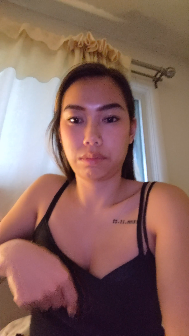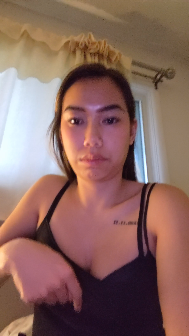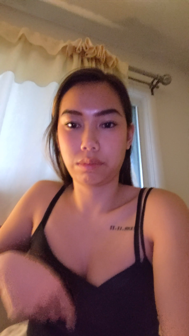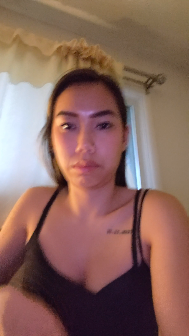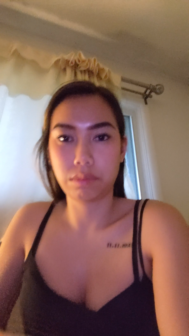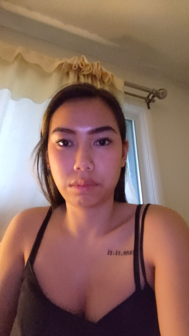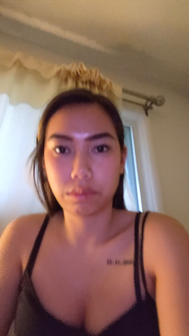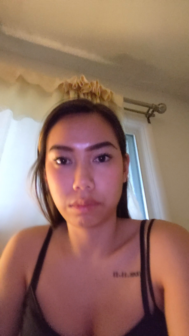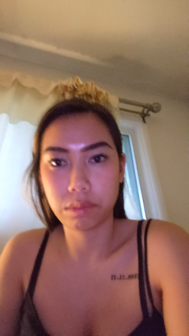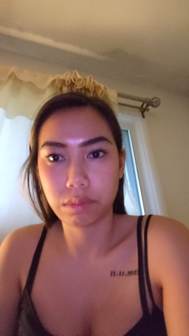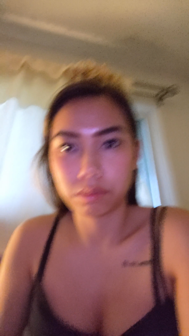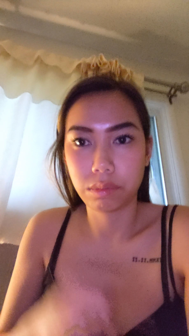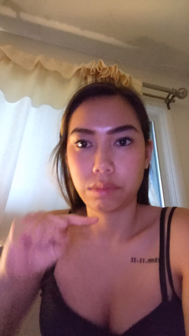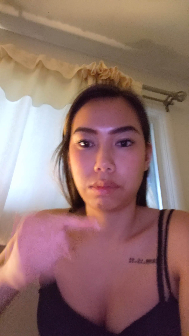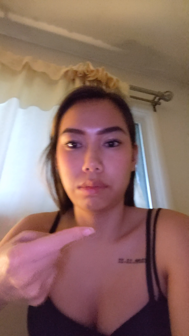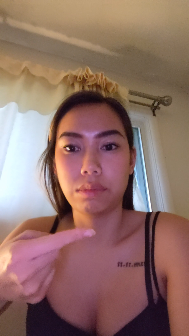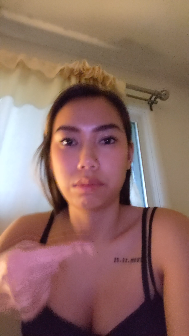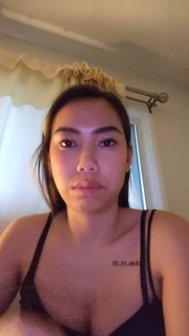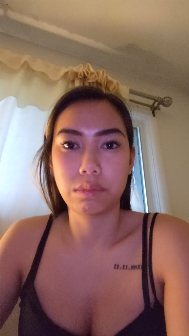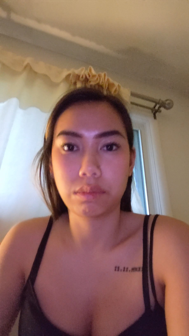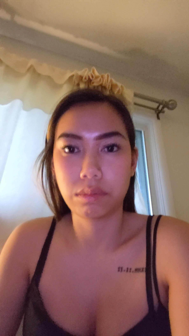hurt